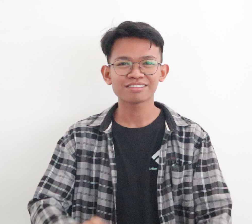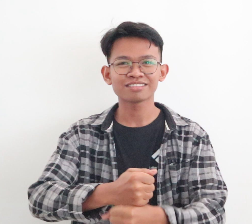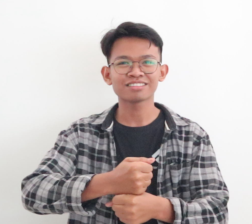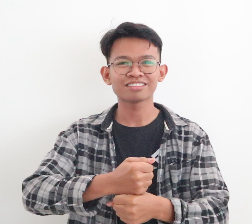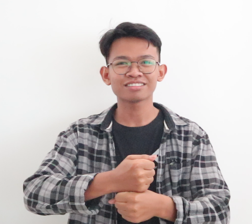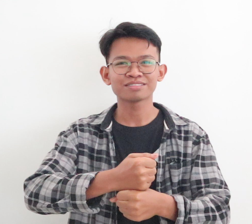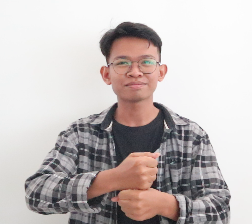G